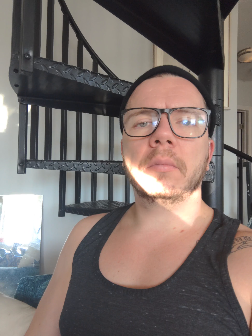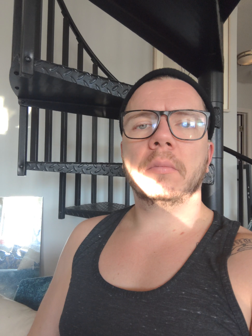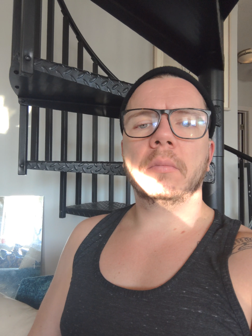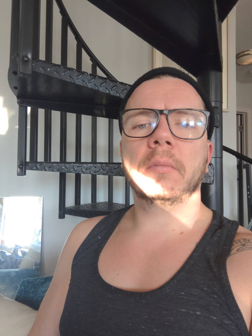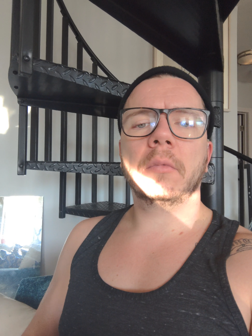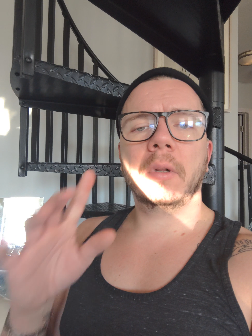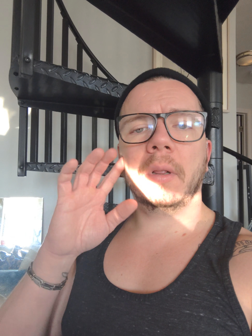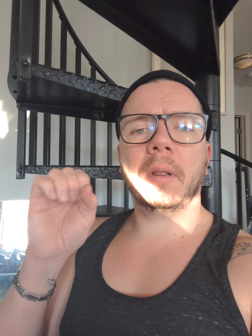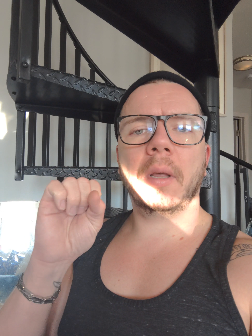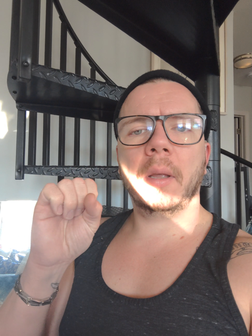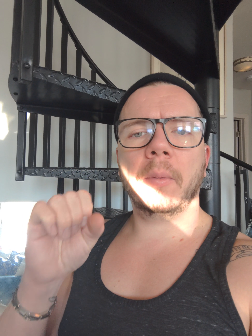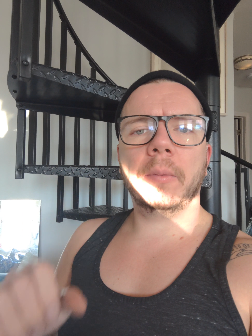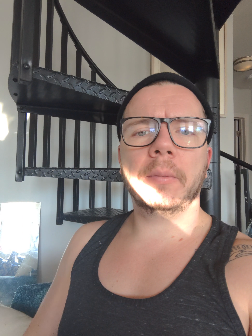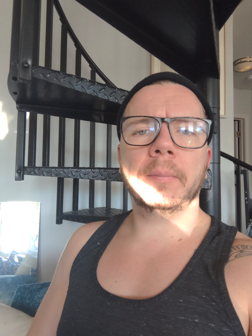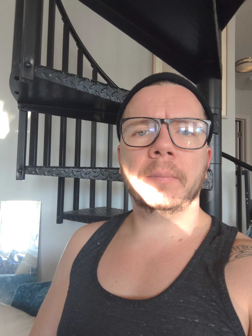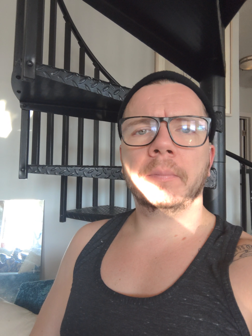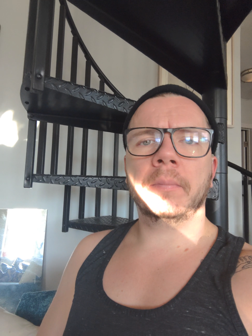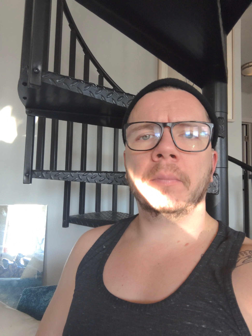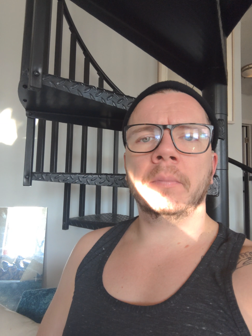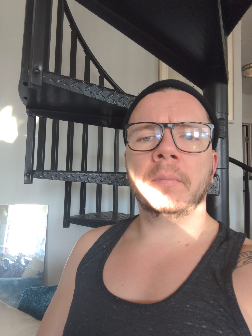loud